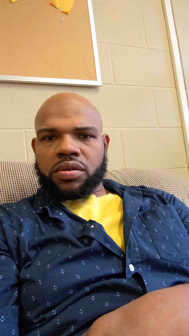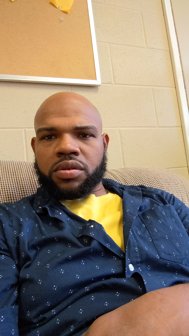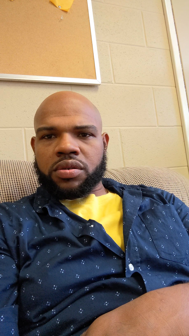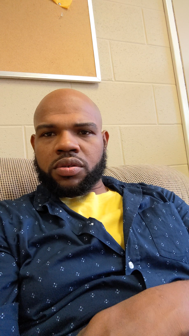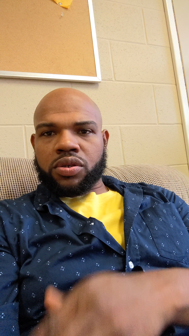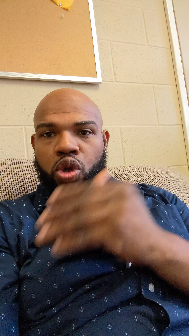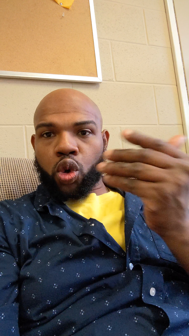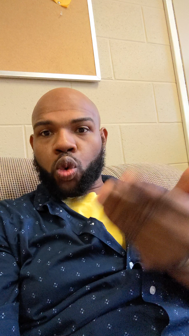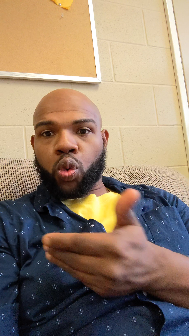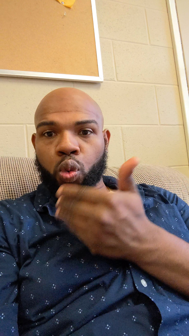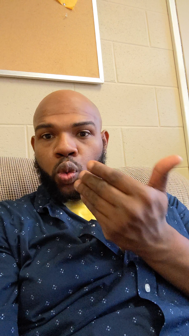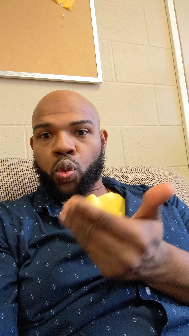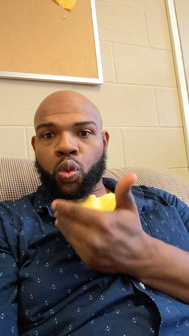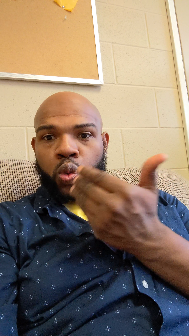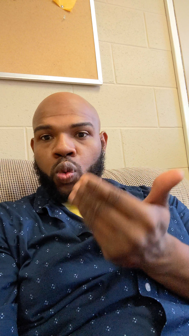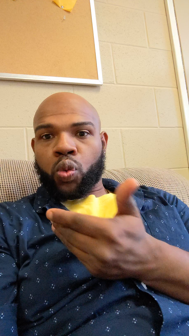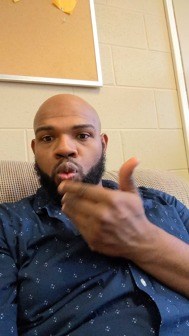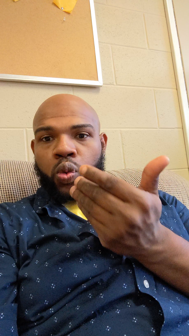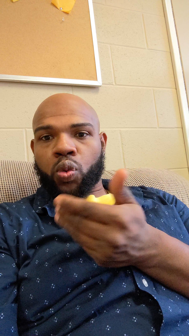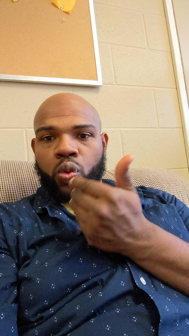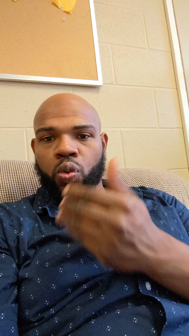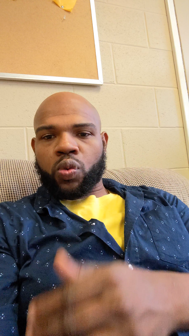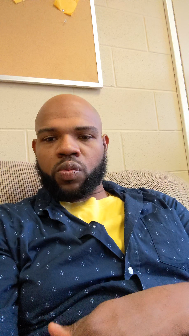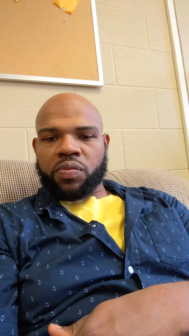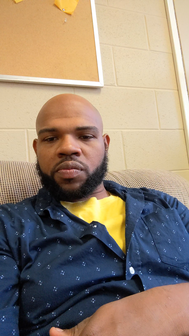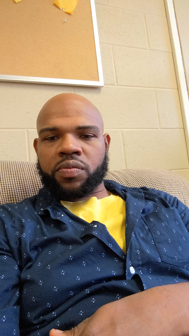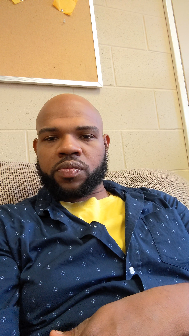new